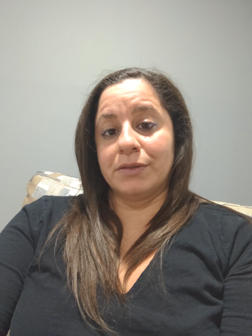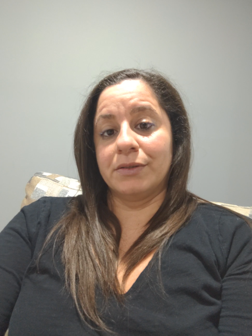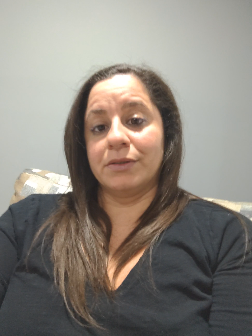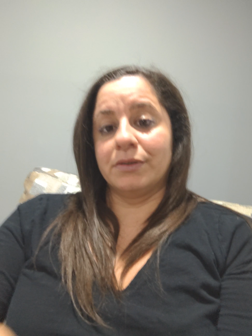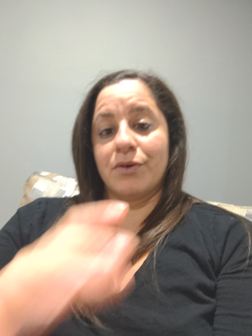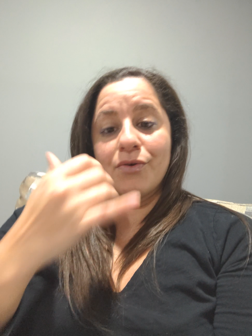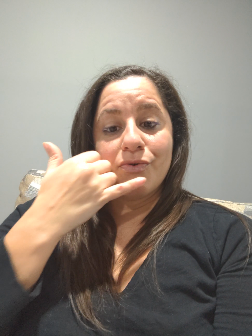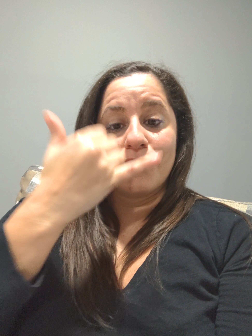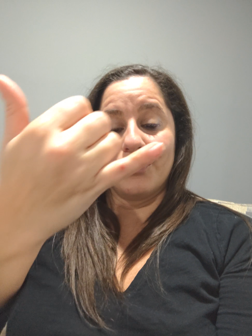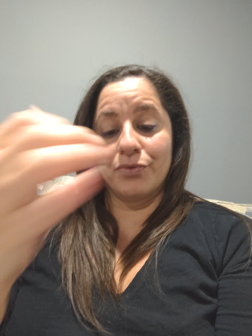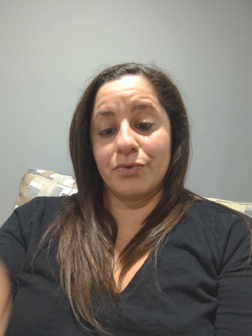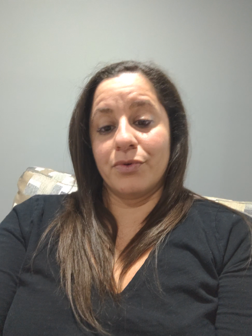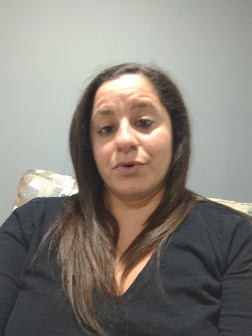call on the phone